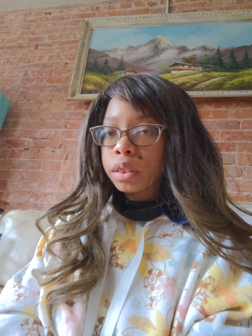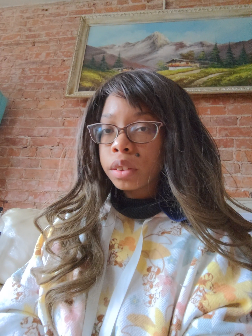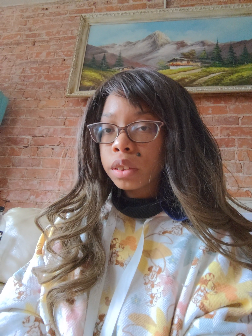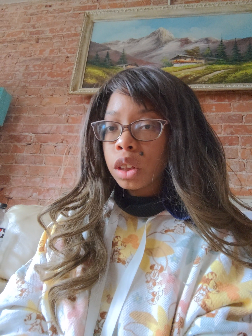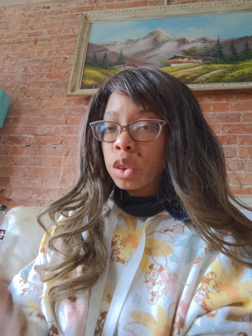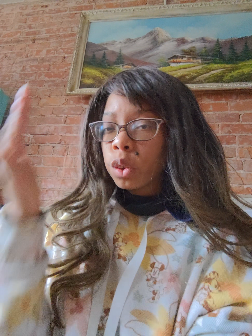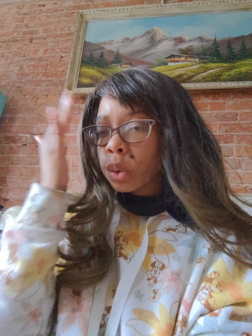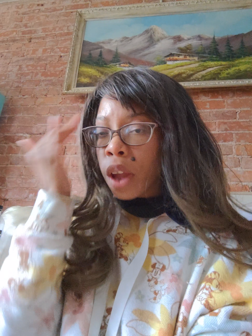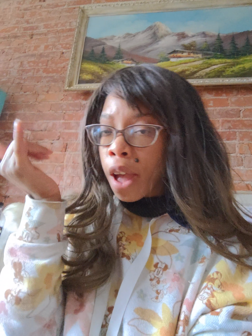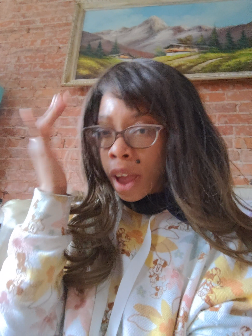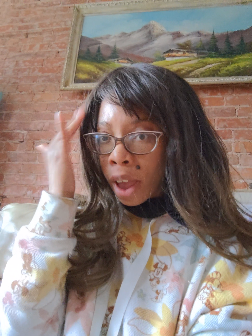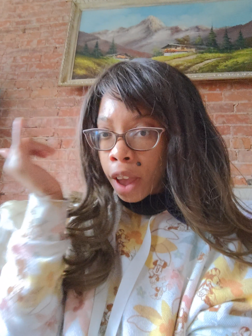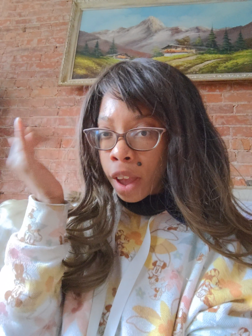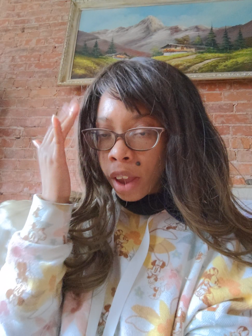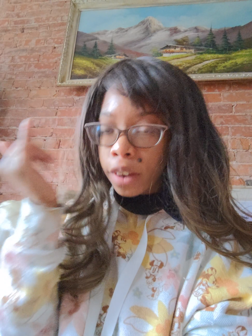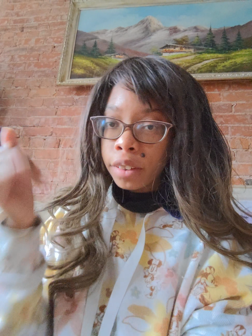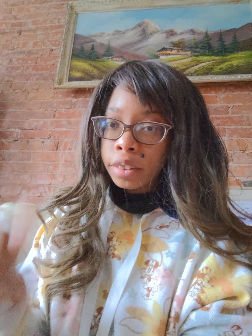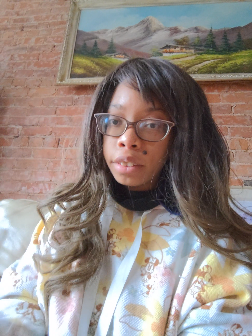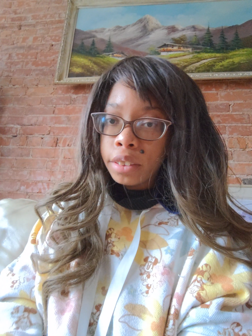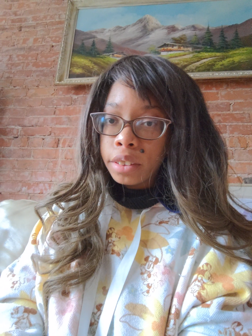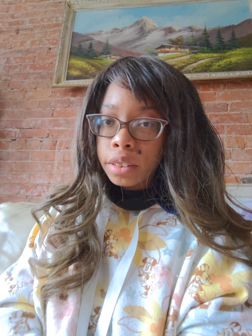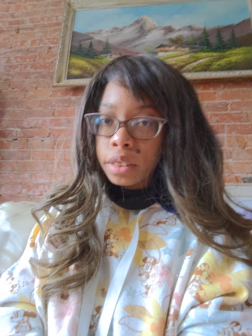why